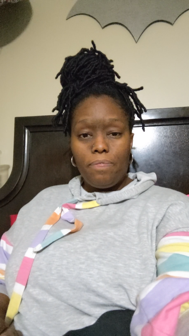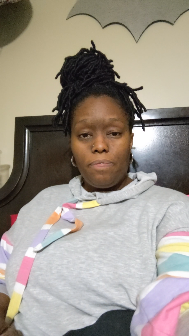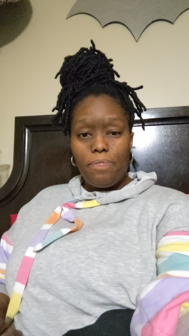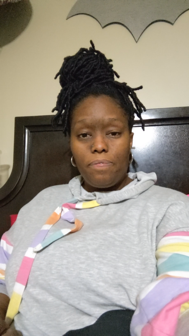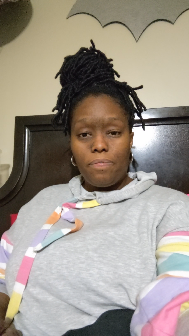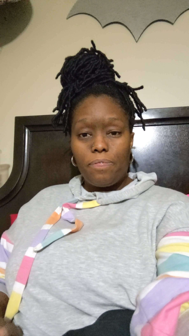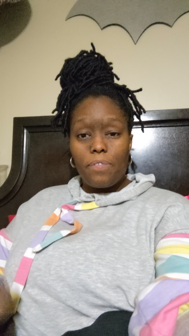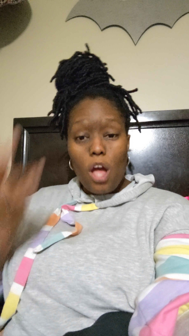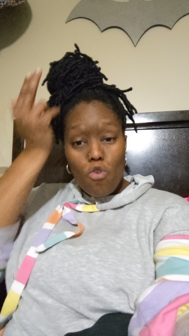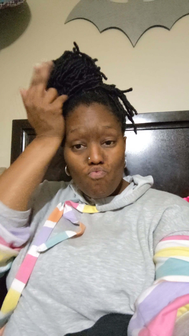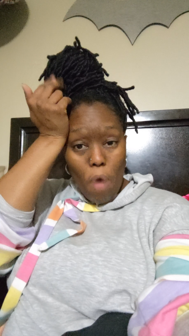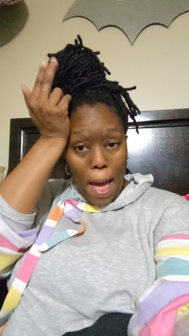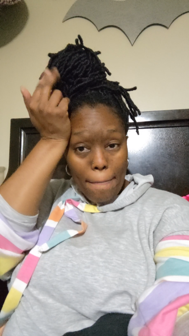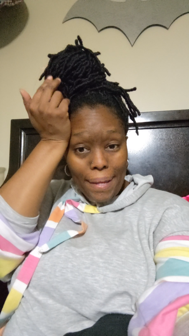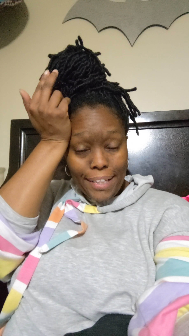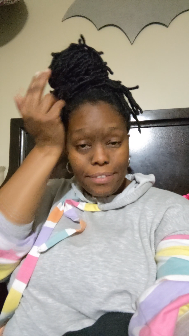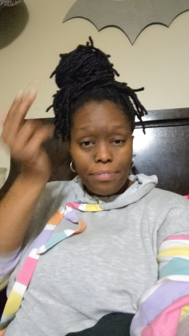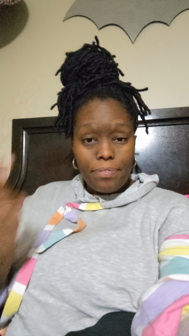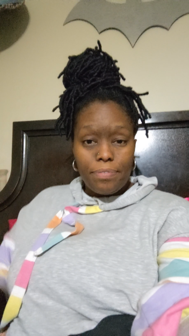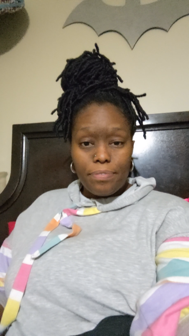rabbit